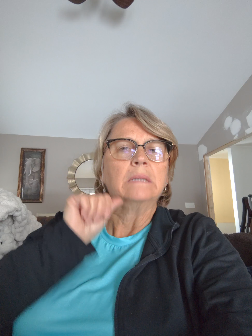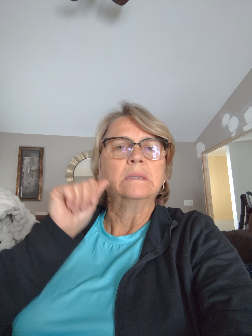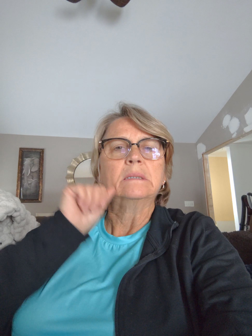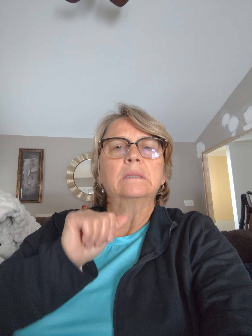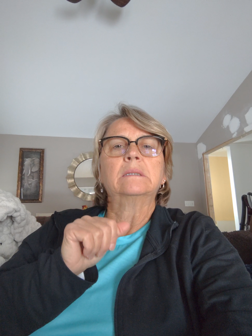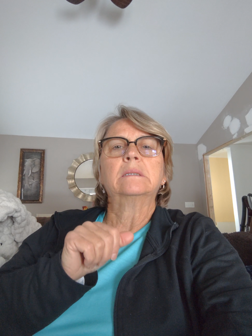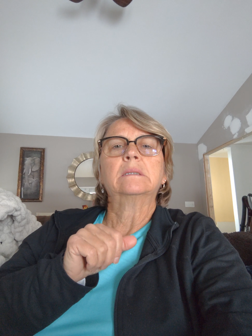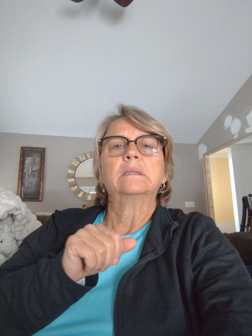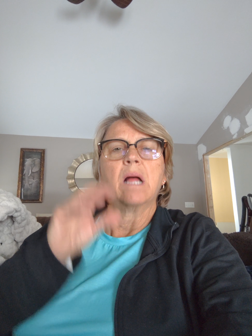aunt